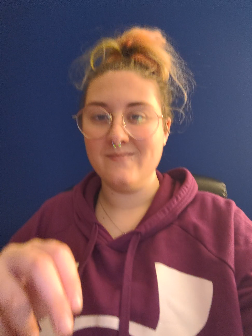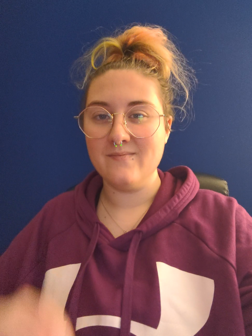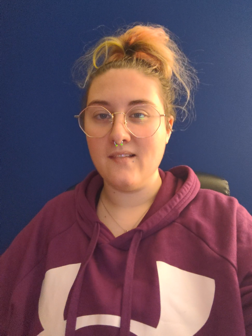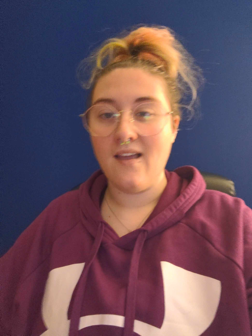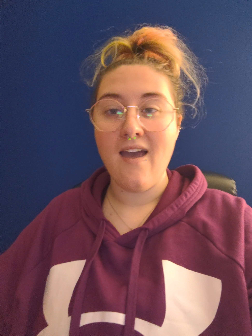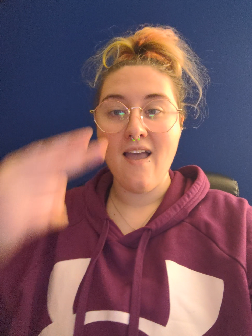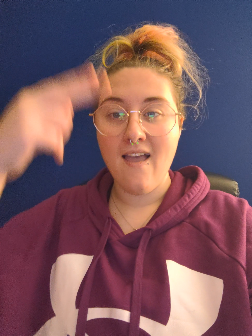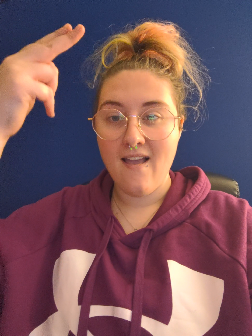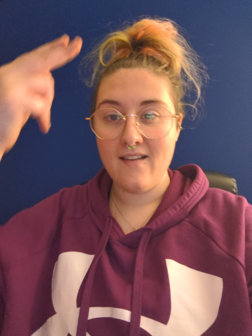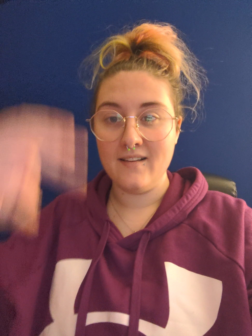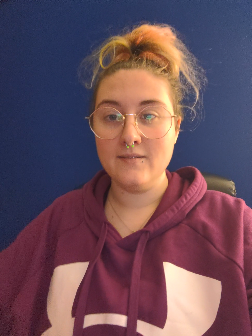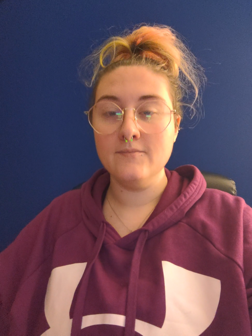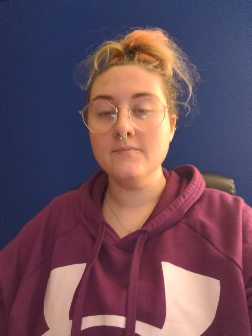high